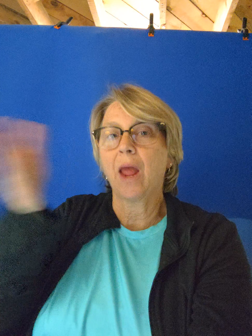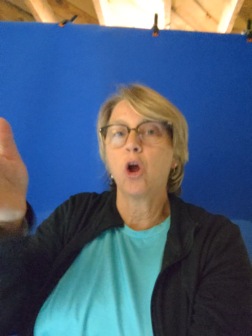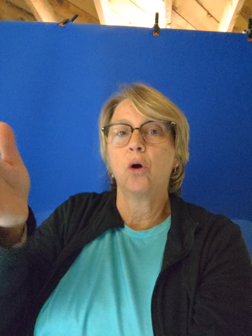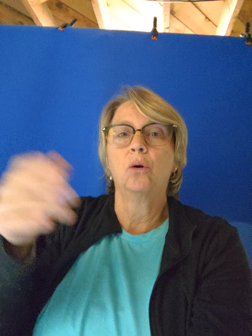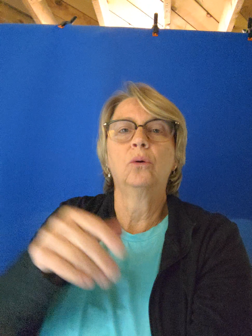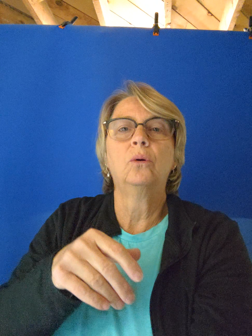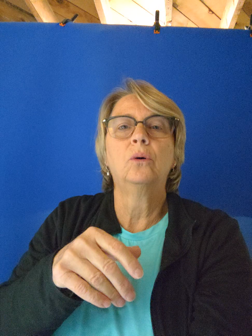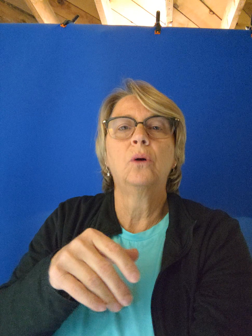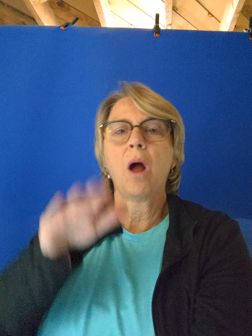there